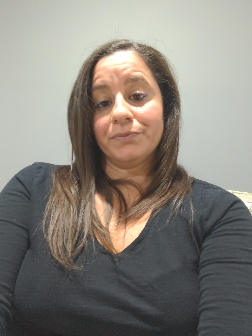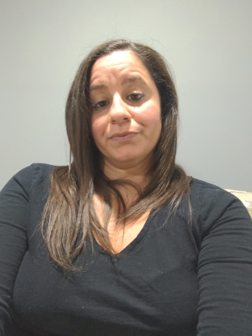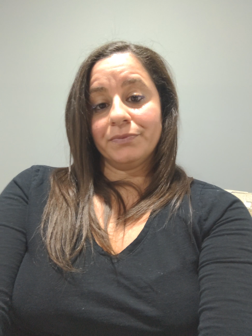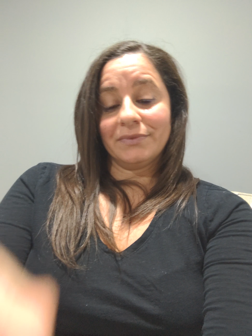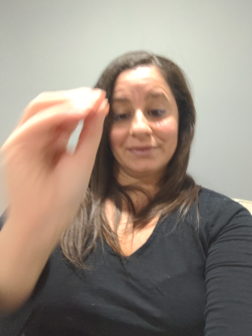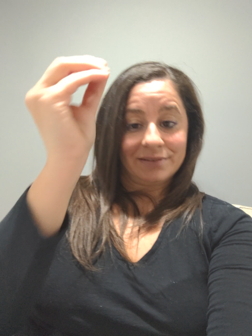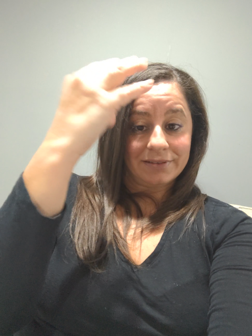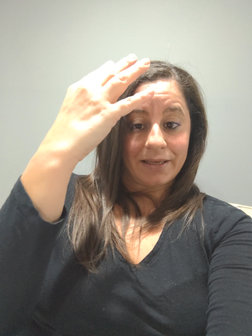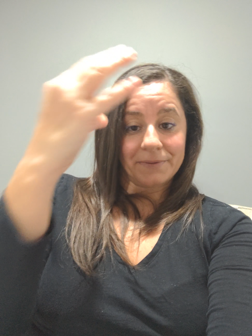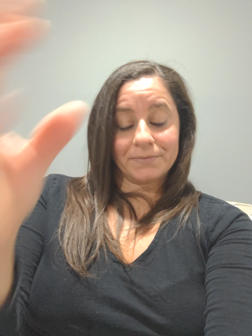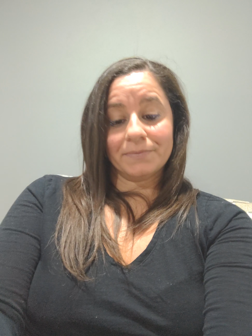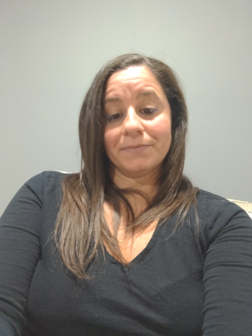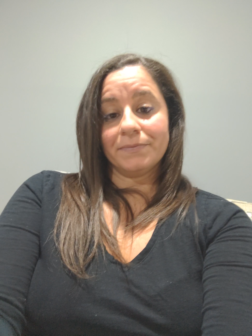sun